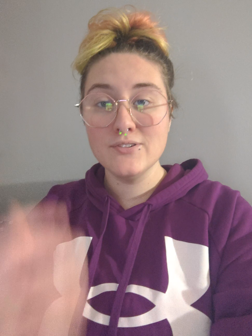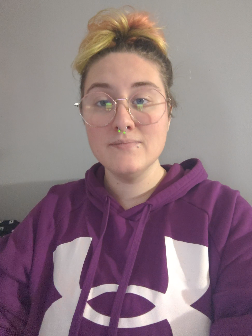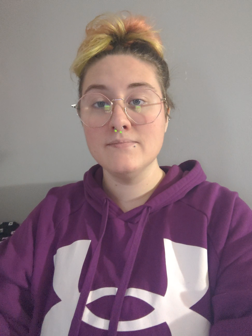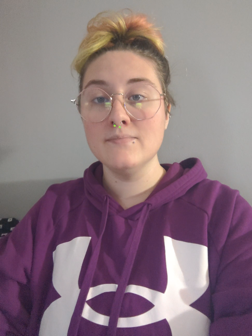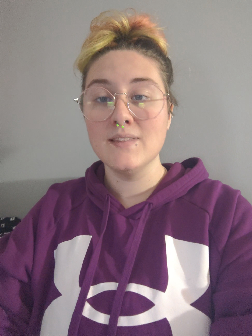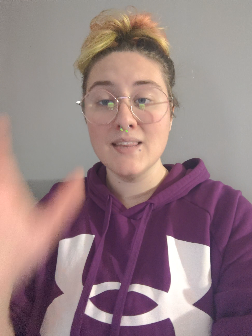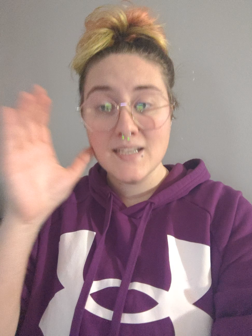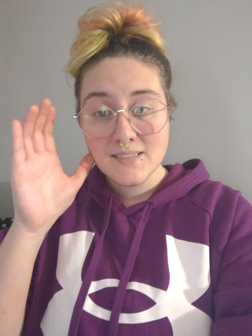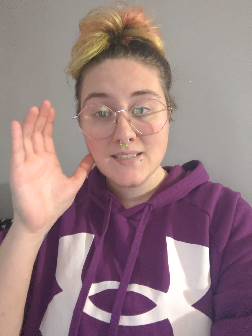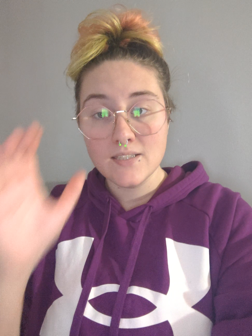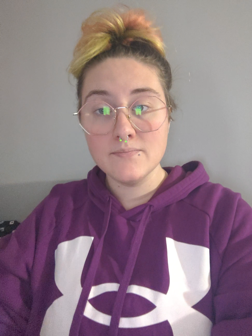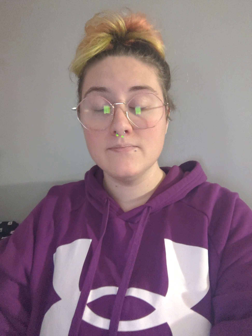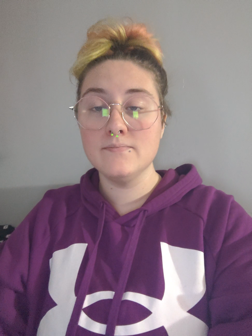listen